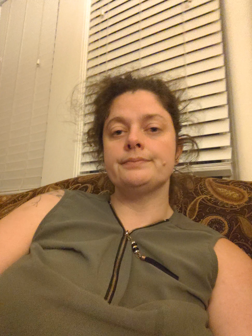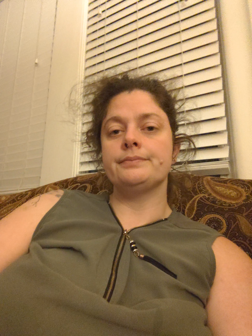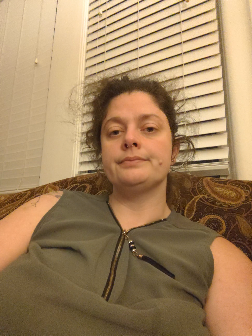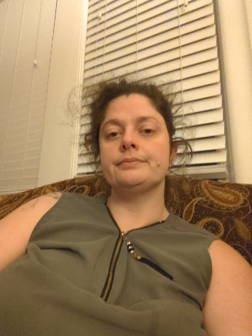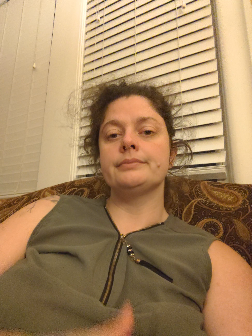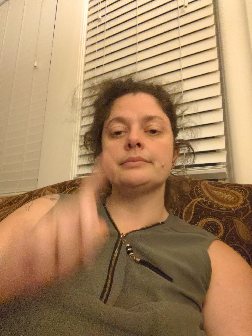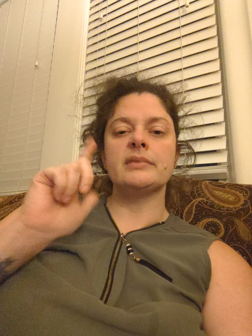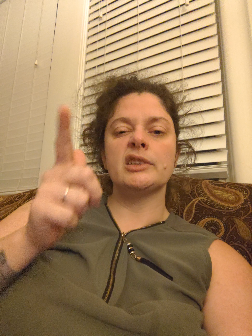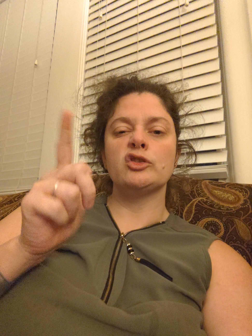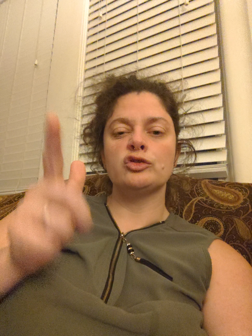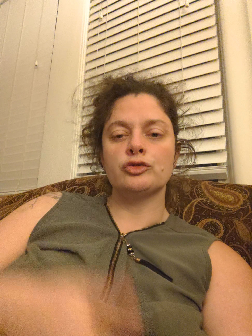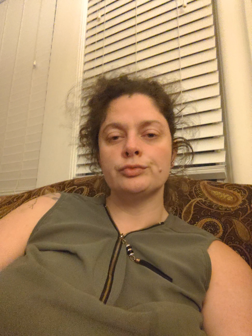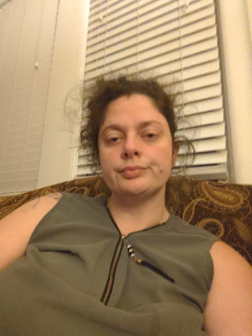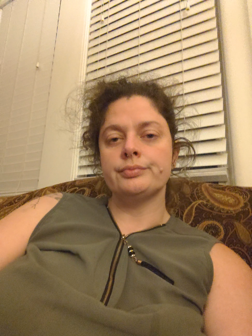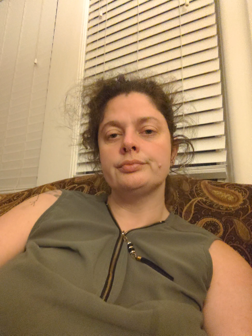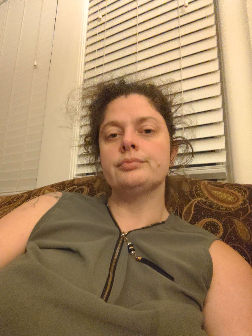later